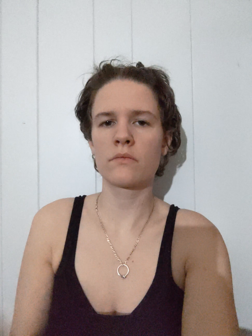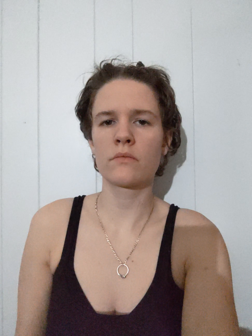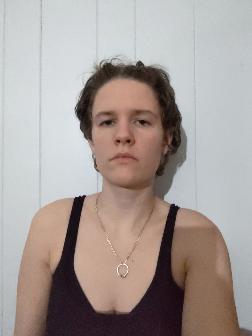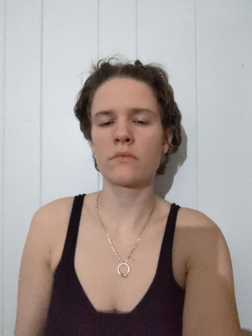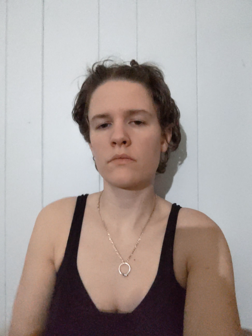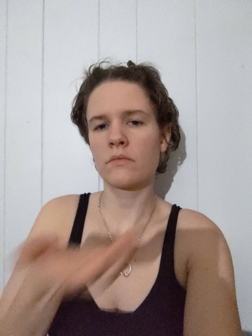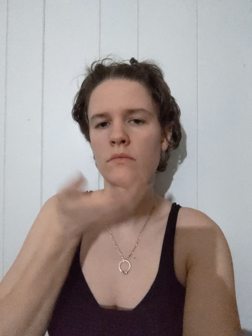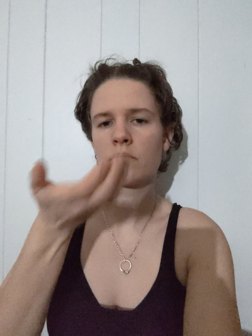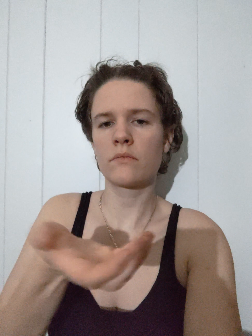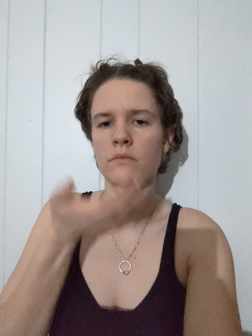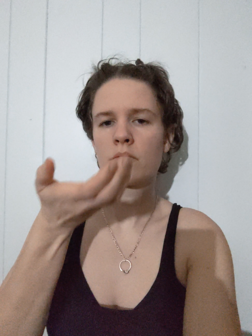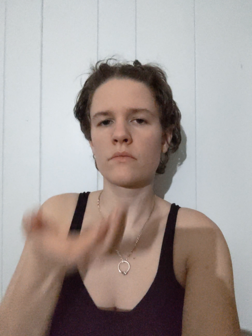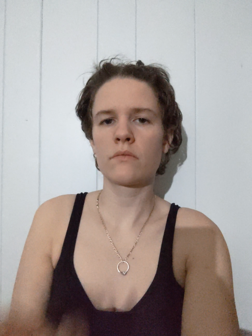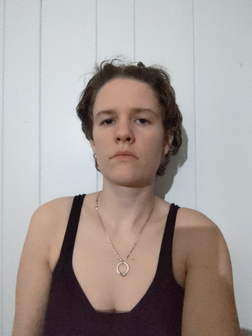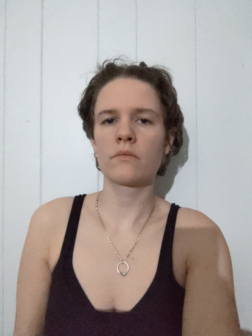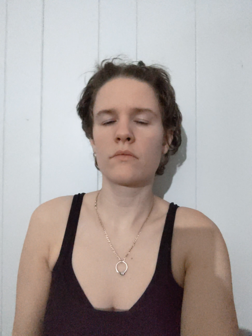cereal